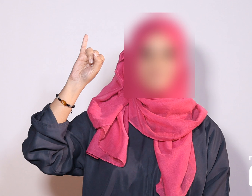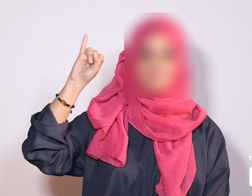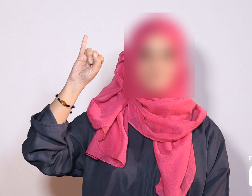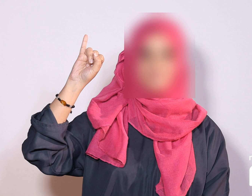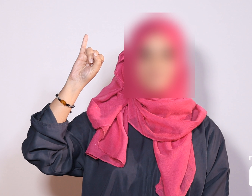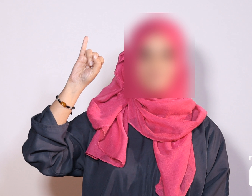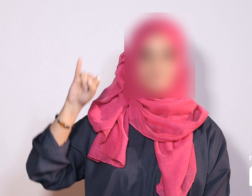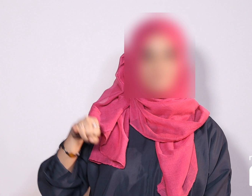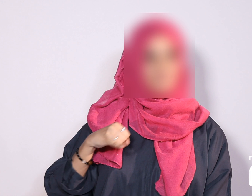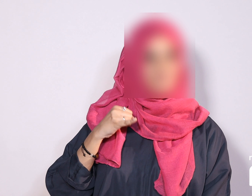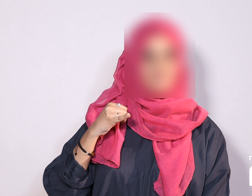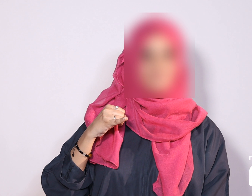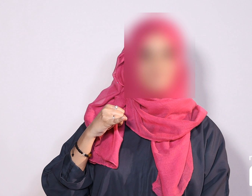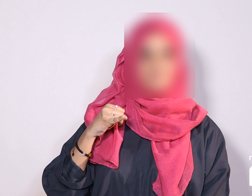ج